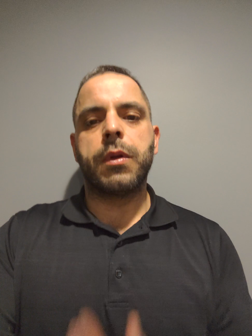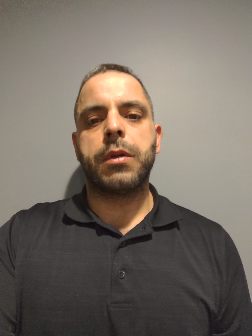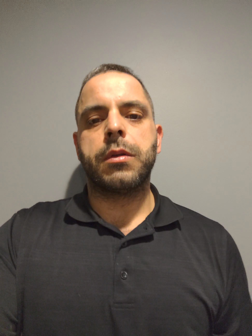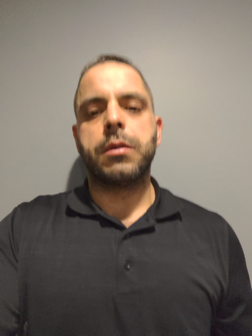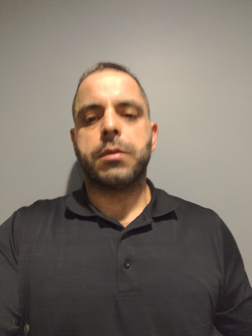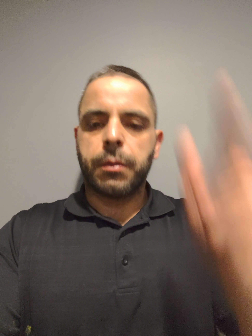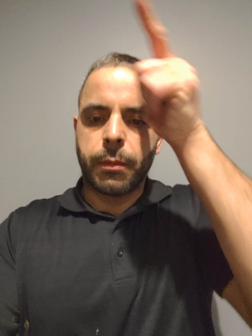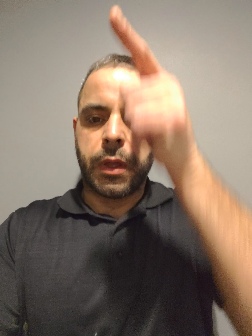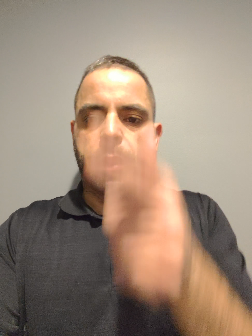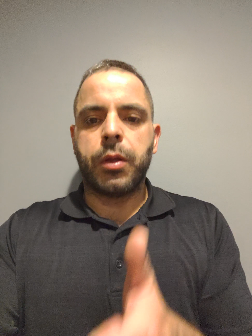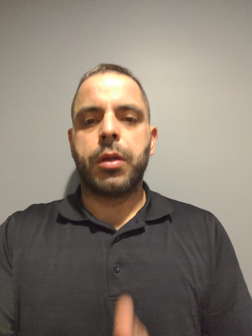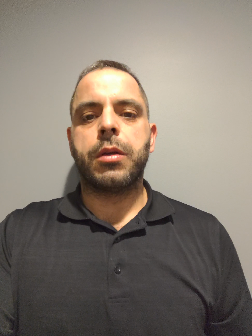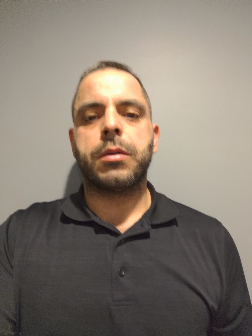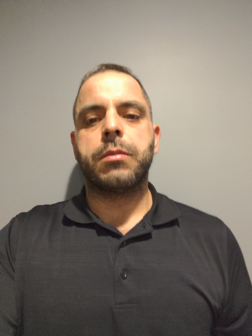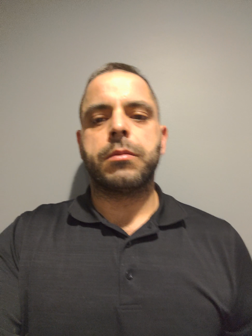brother